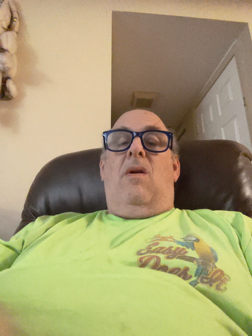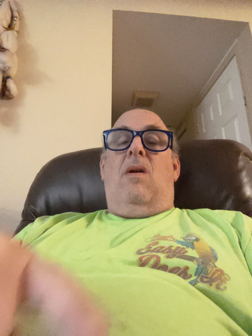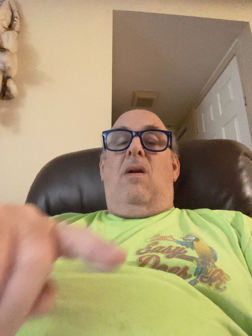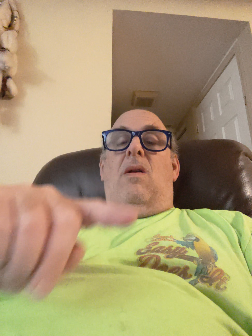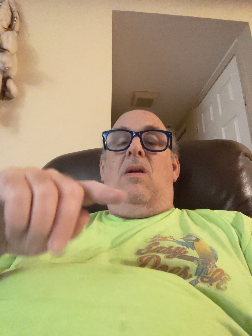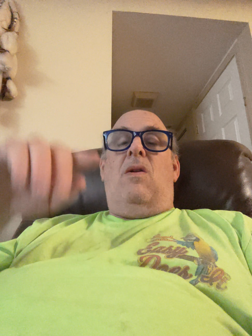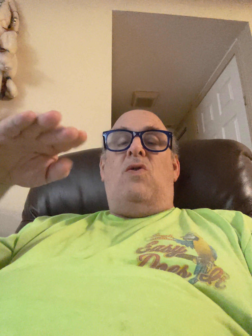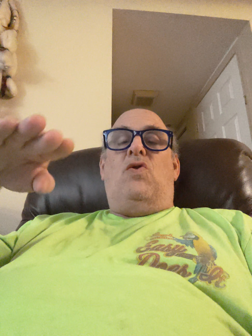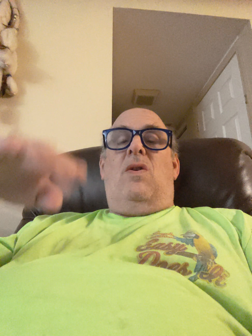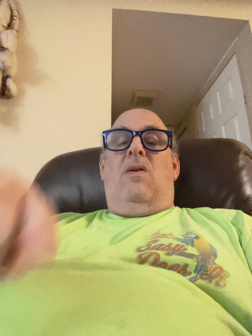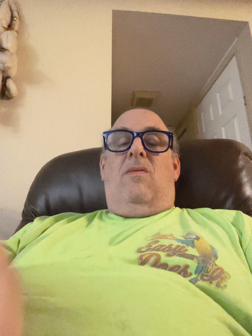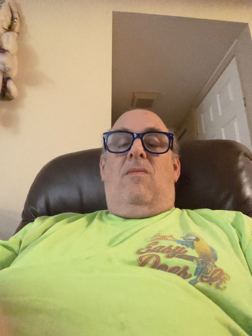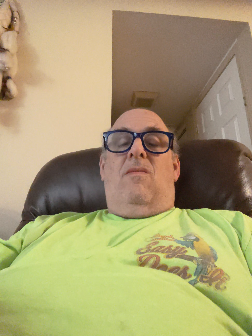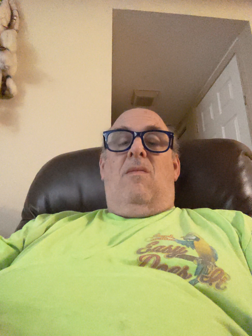child